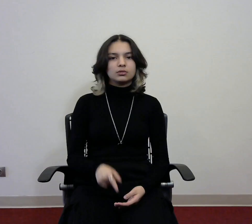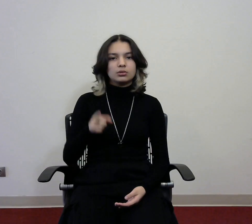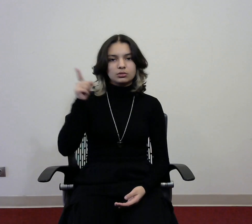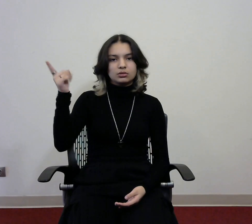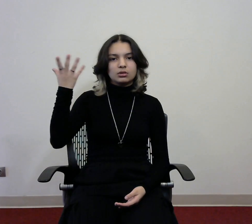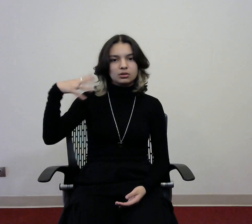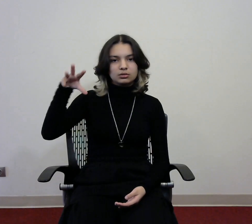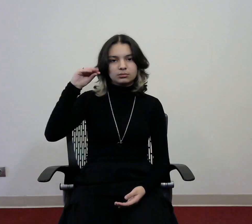onlar